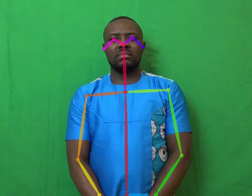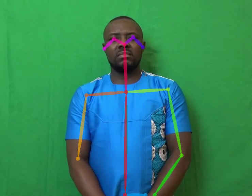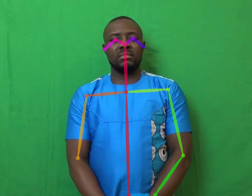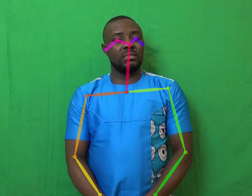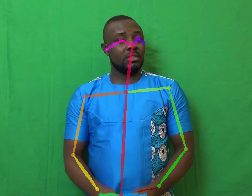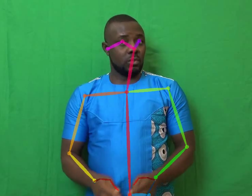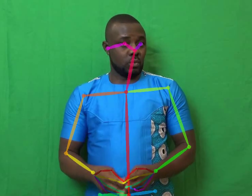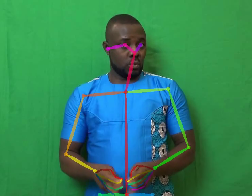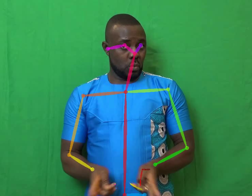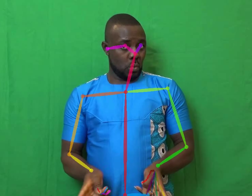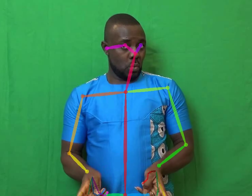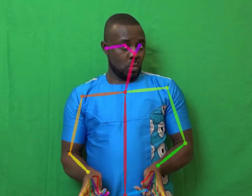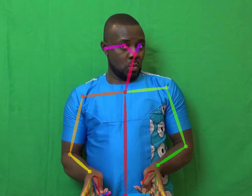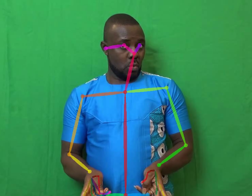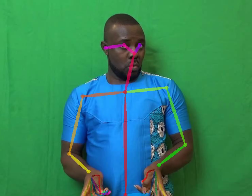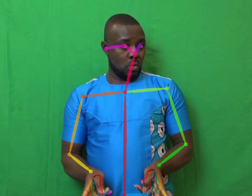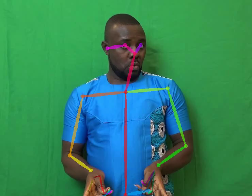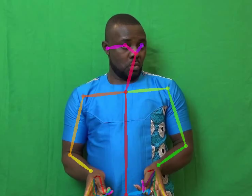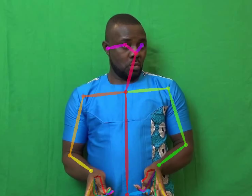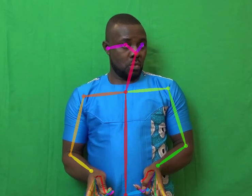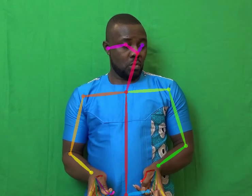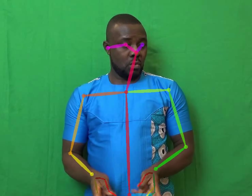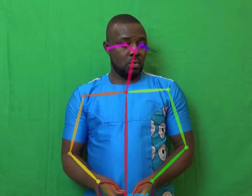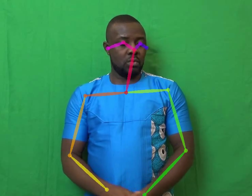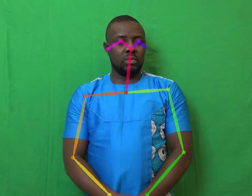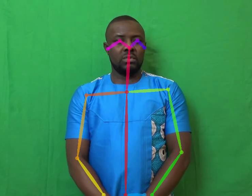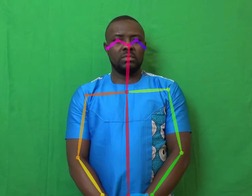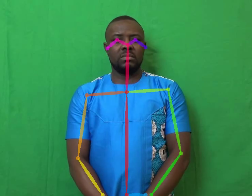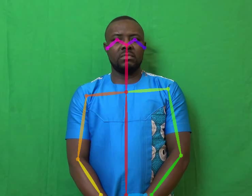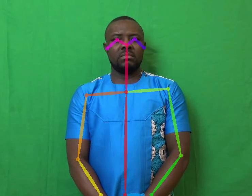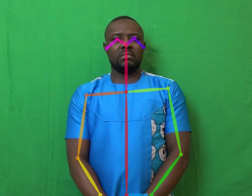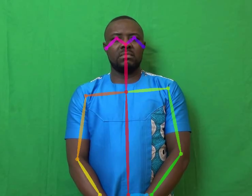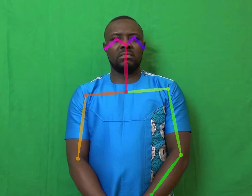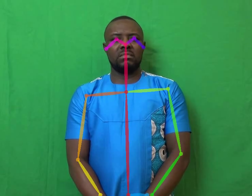so